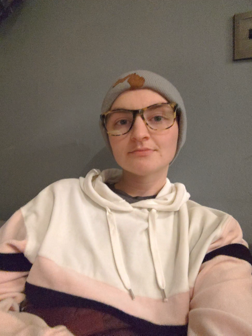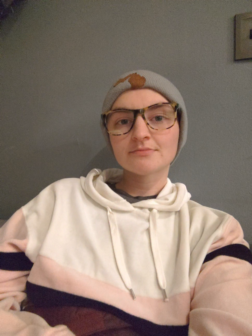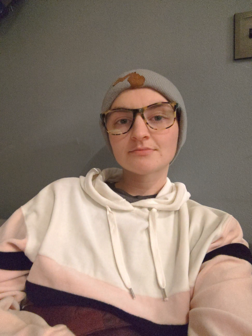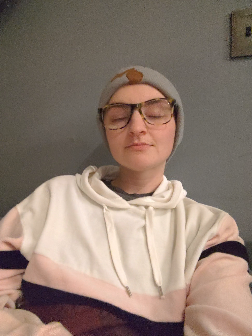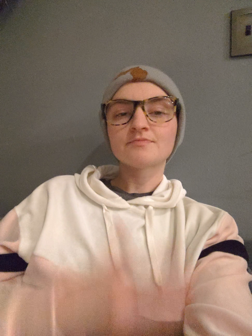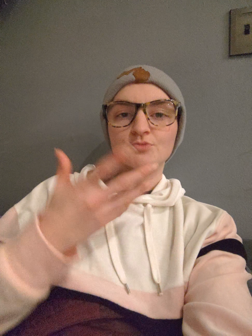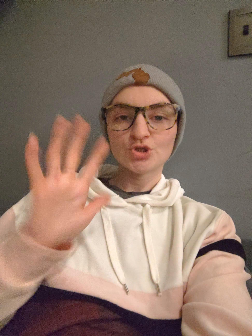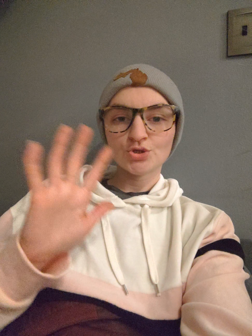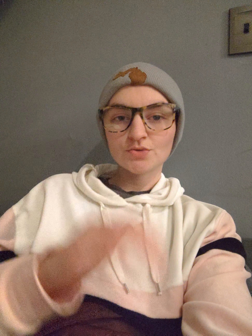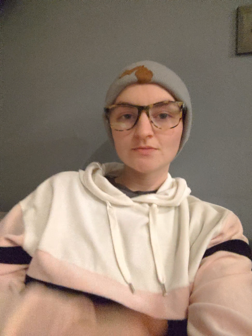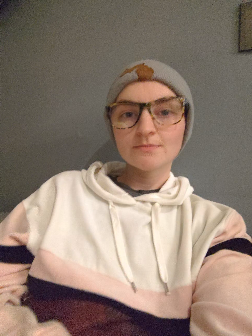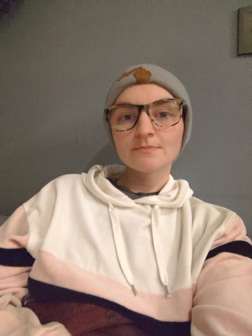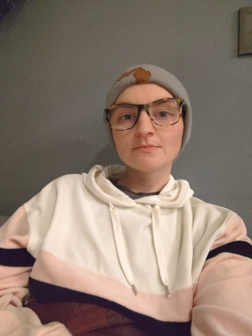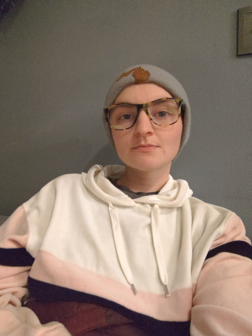finish